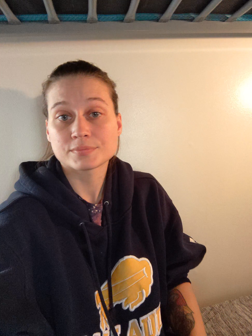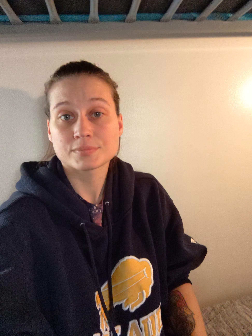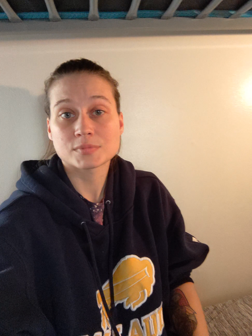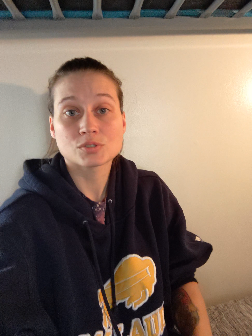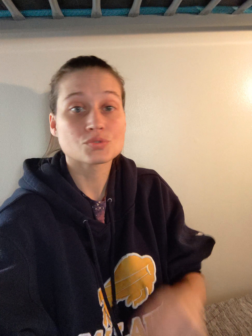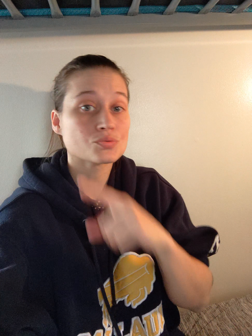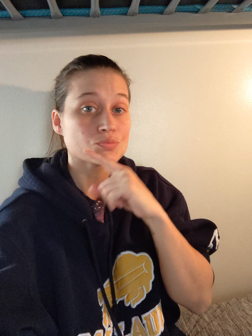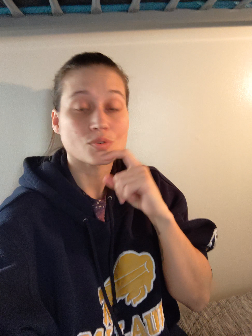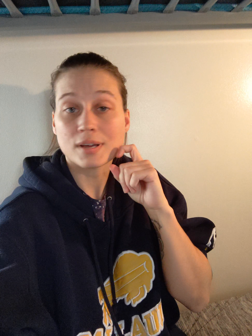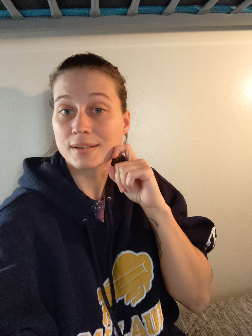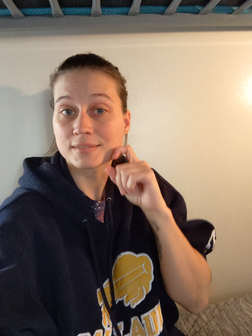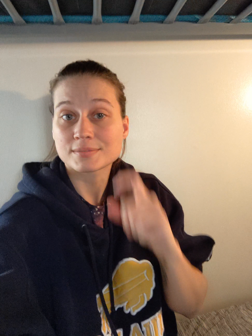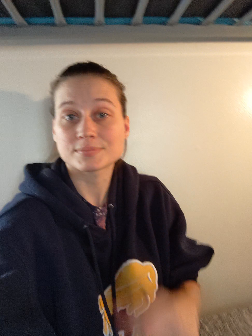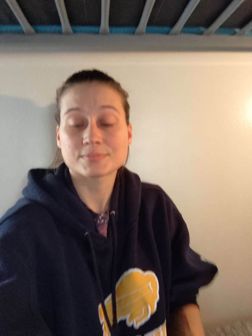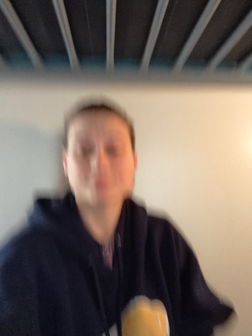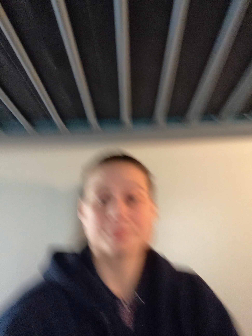dry